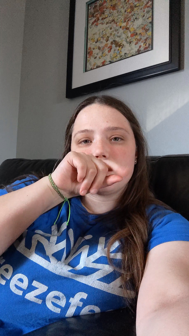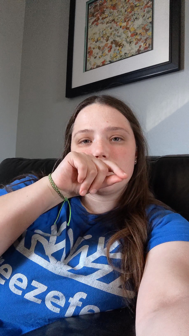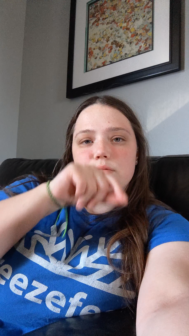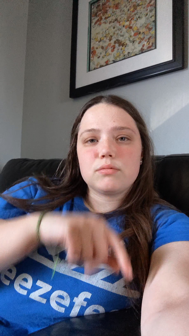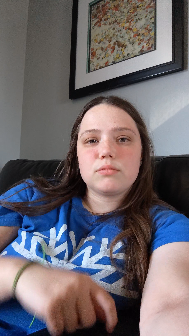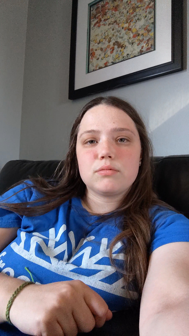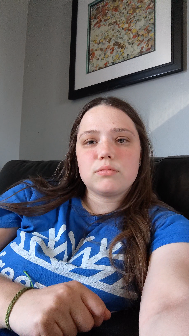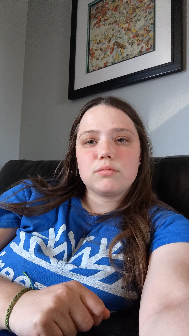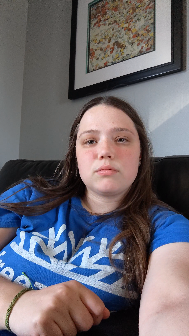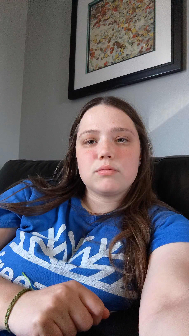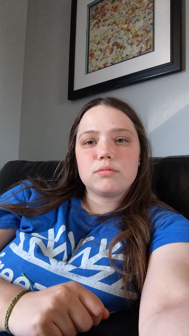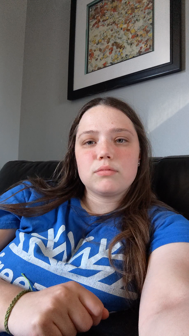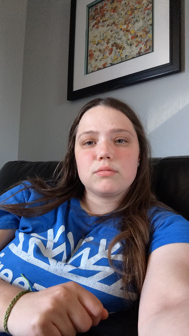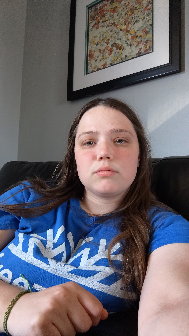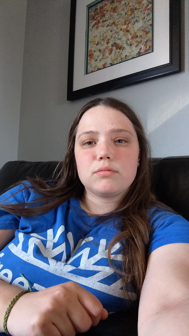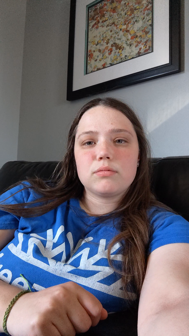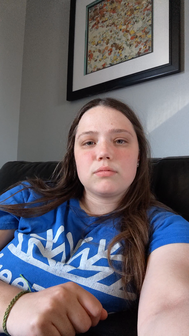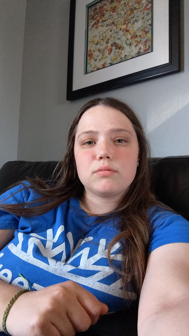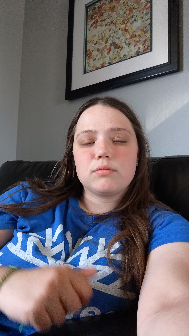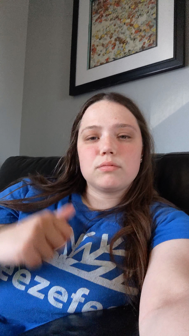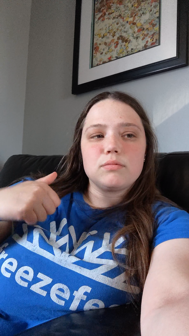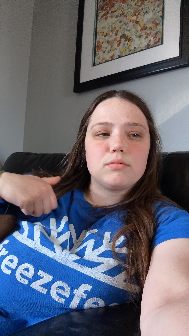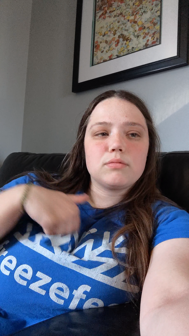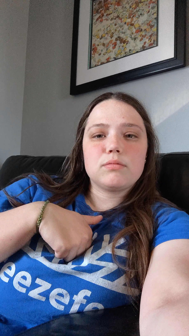coats